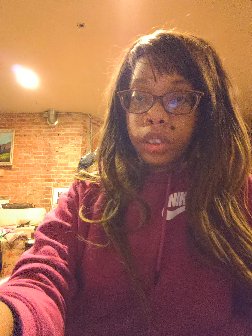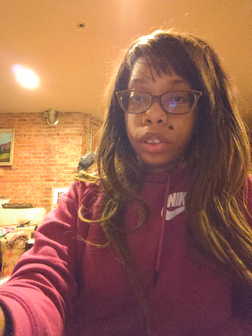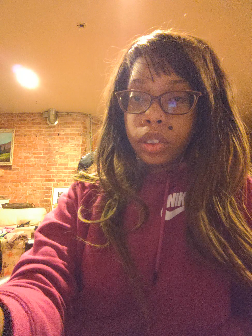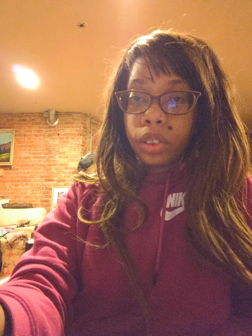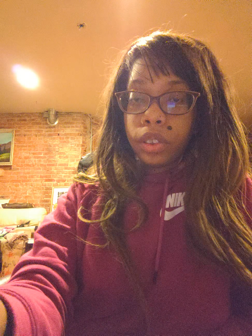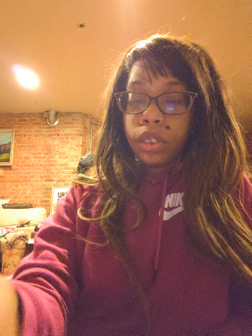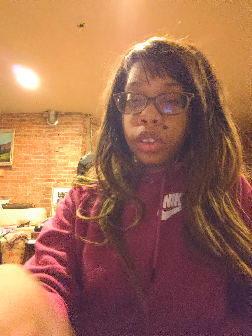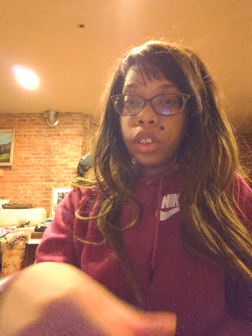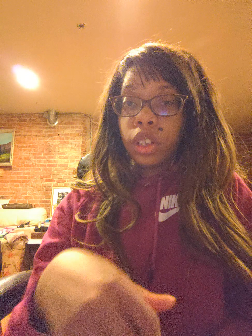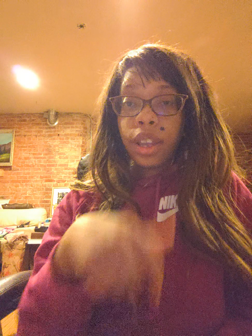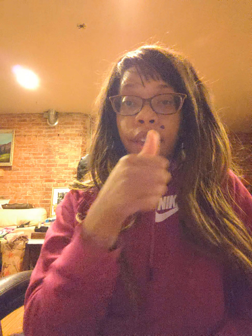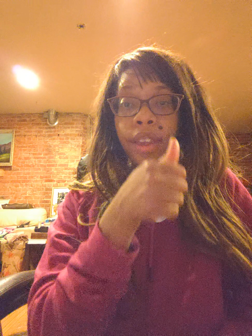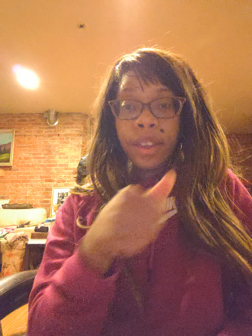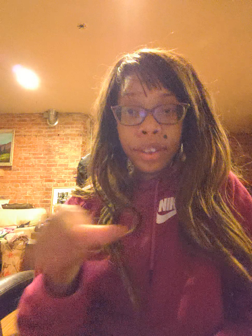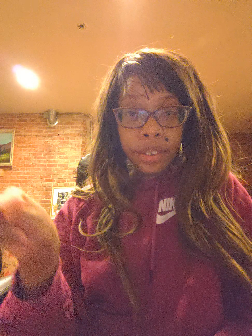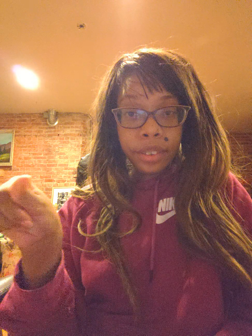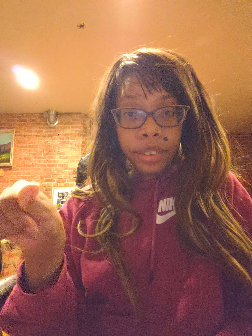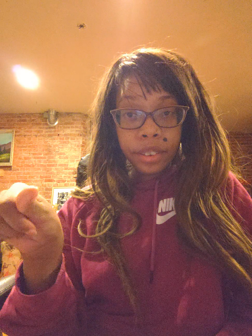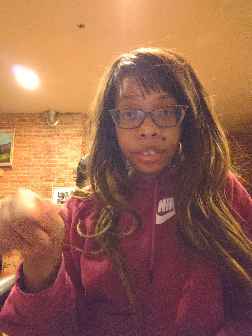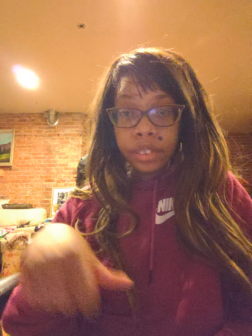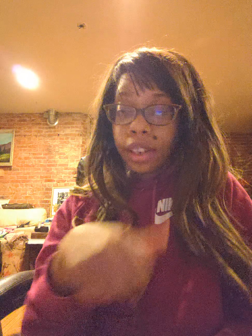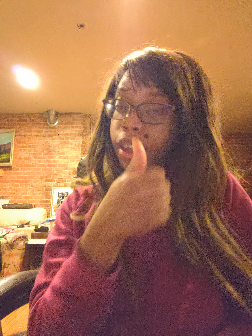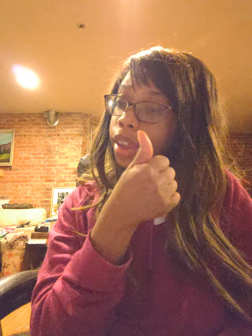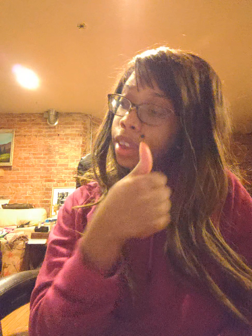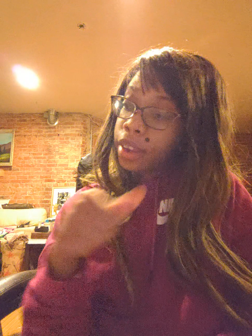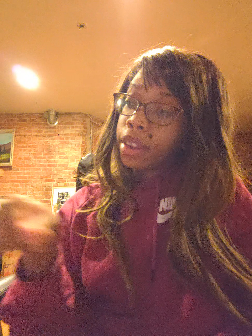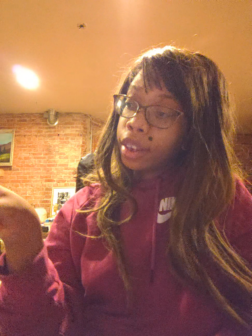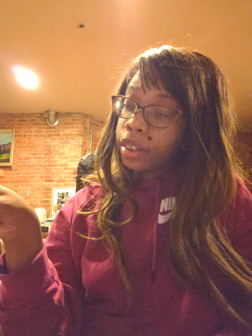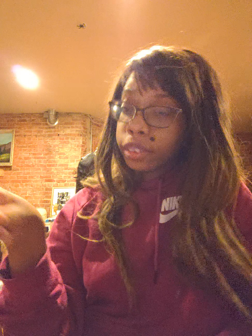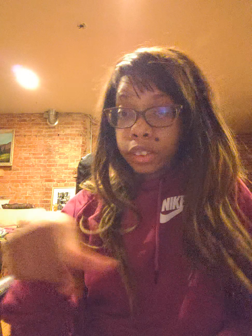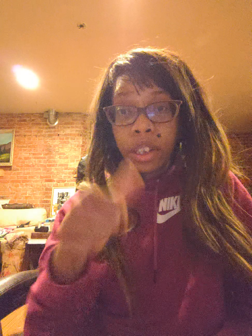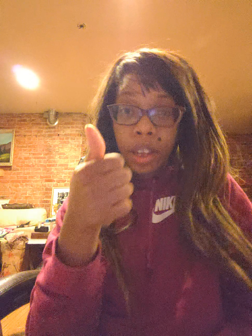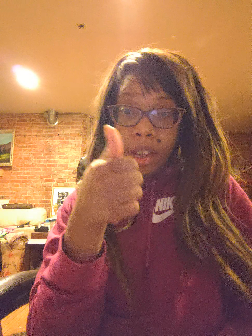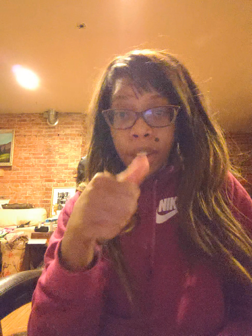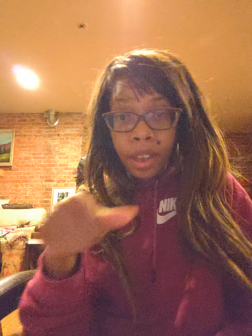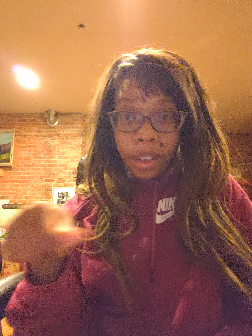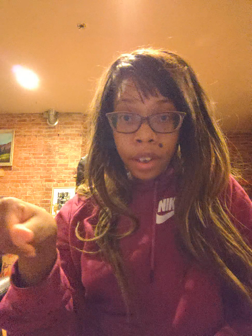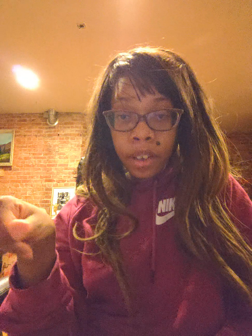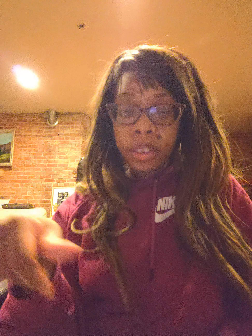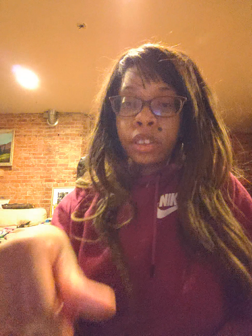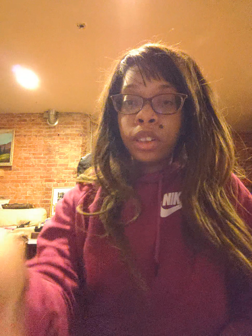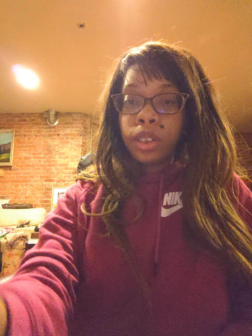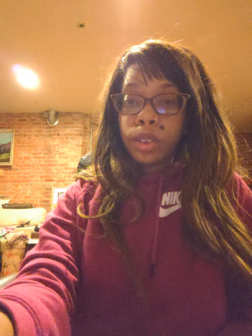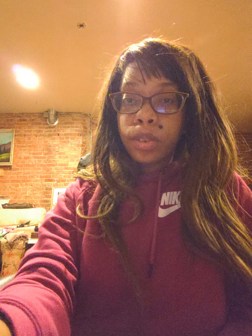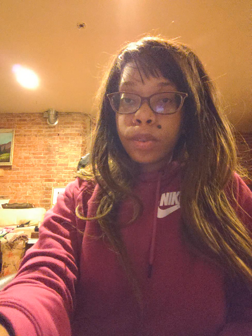any